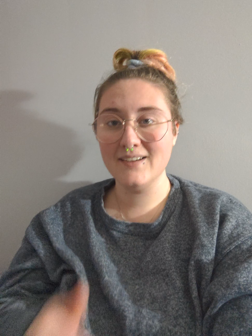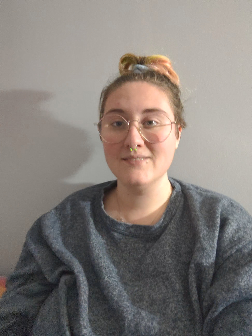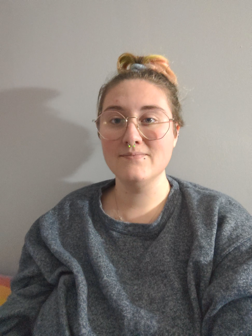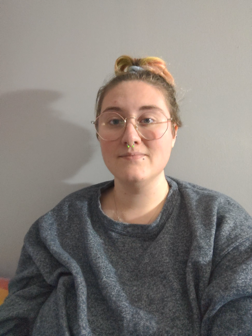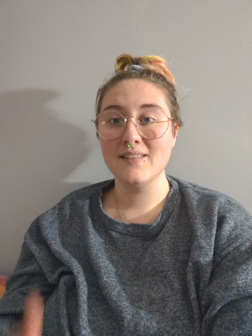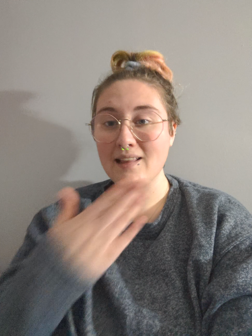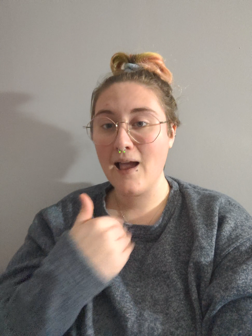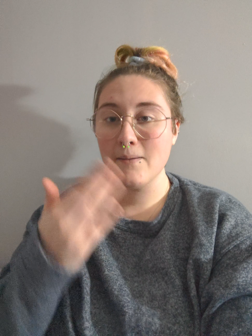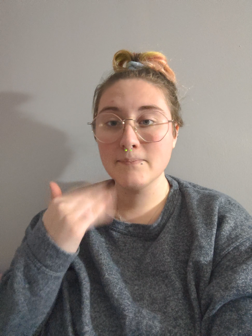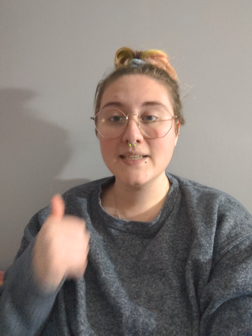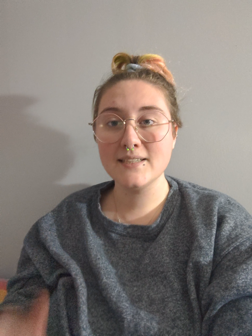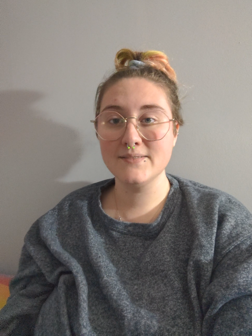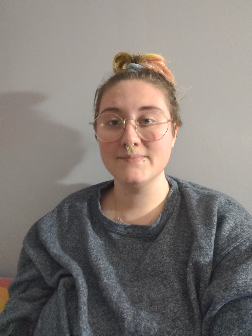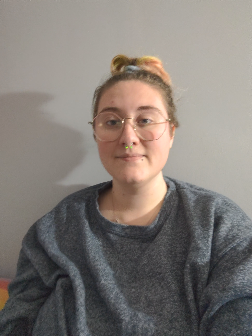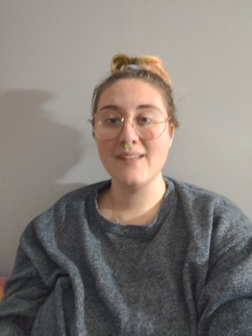napkin